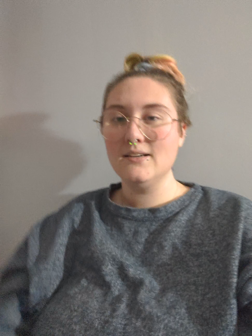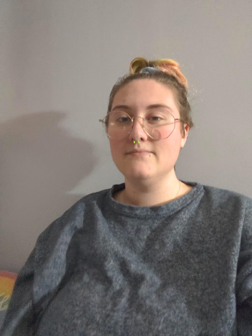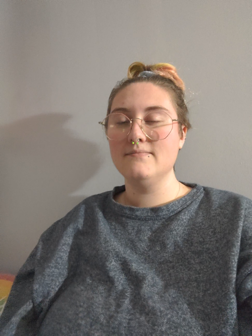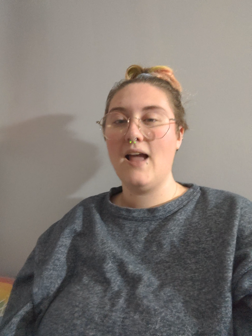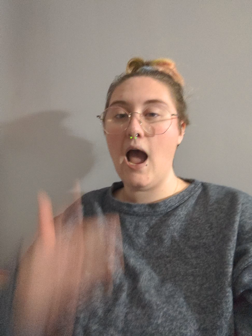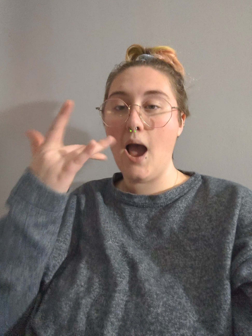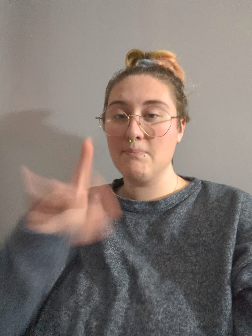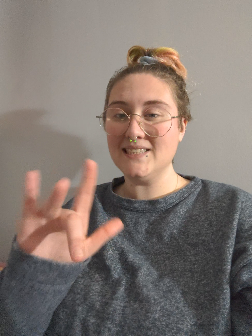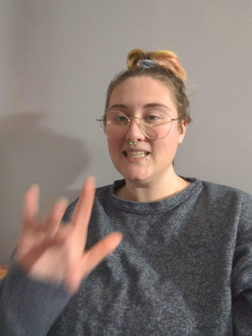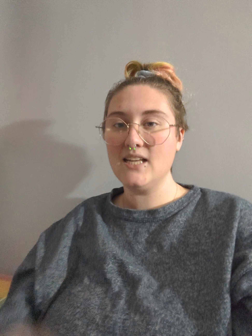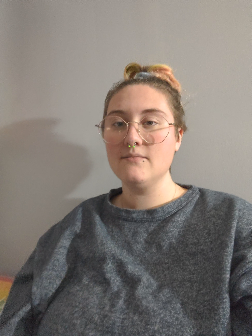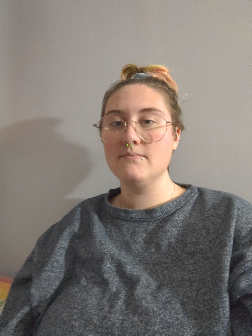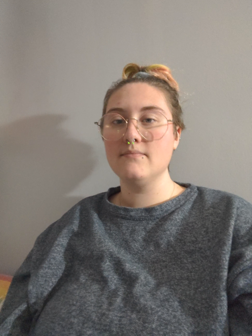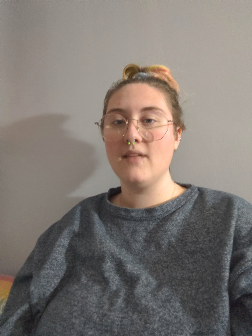empty